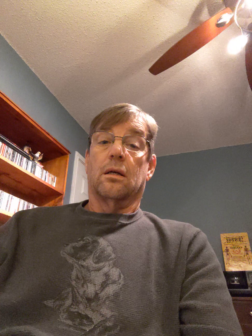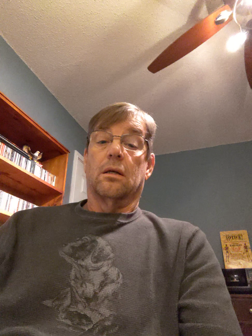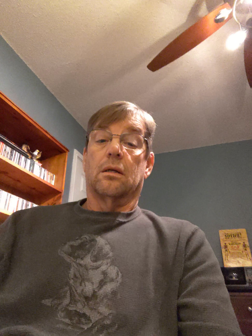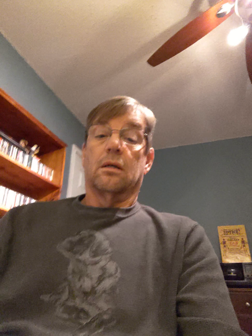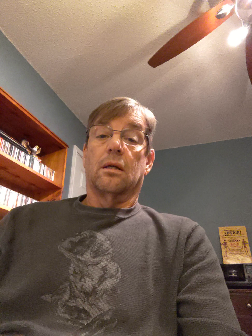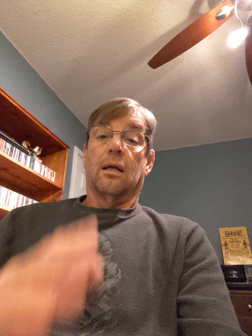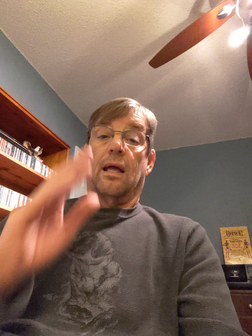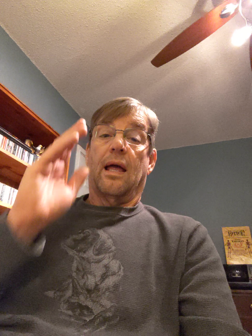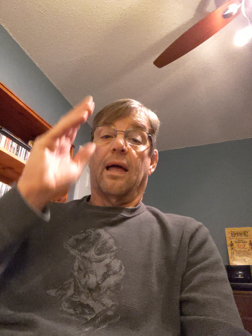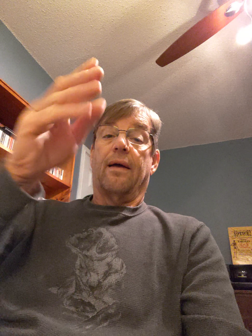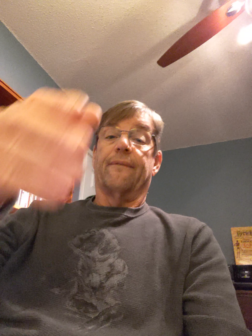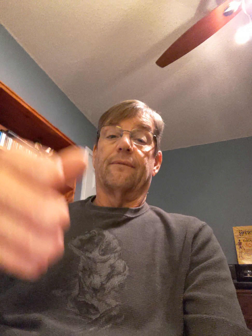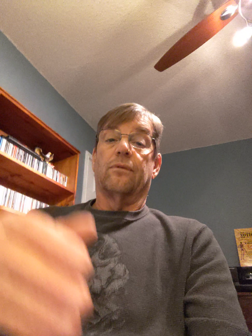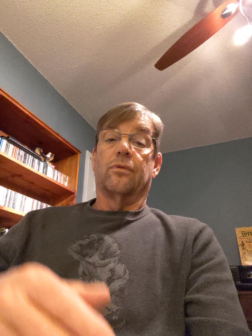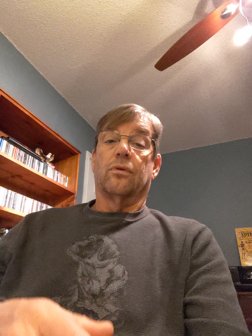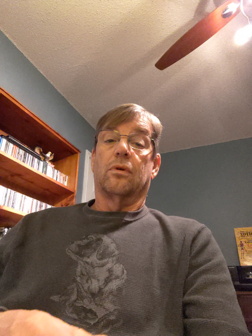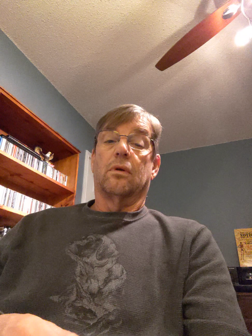after